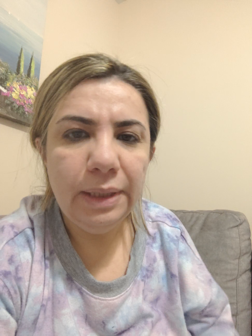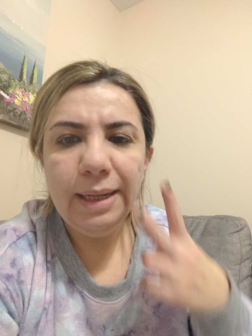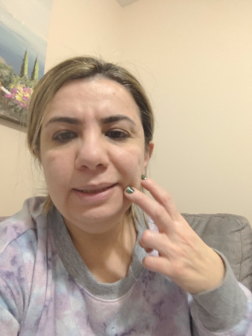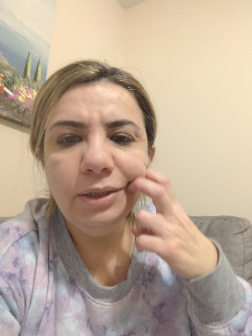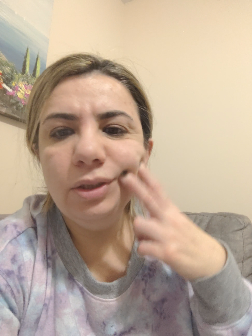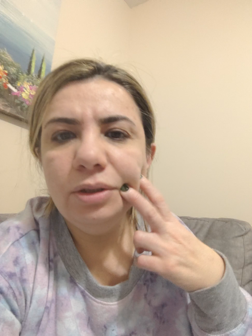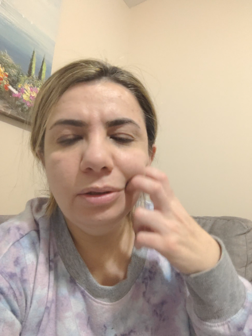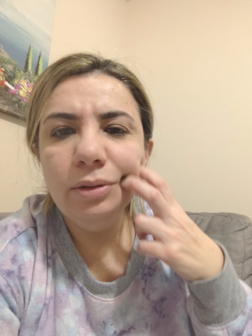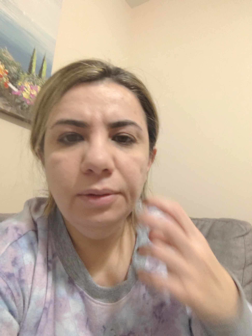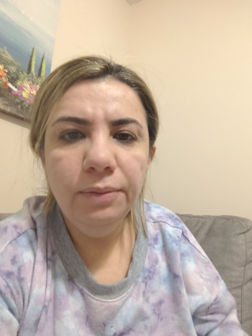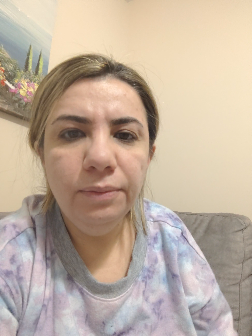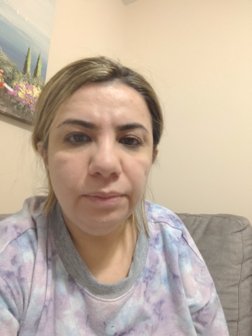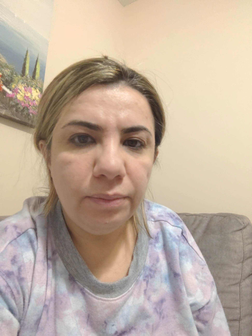gum